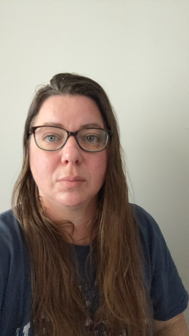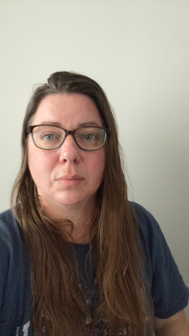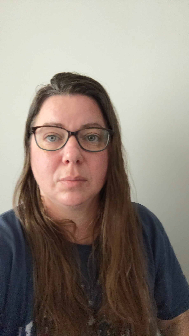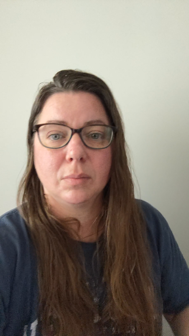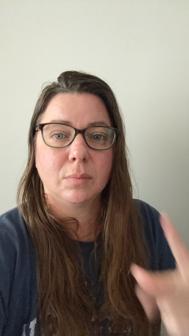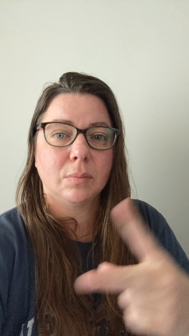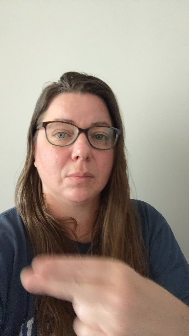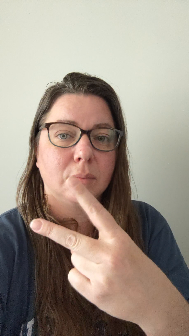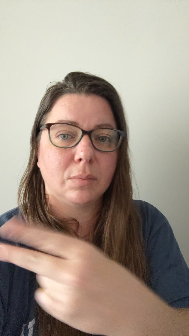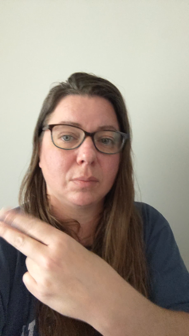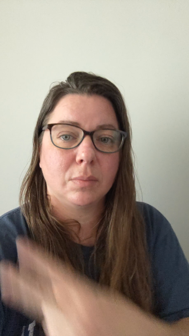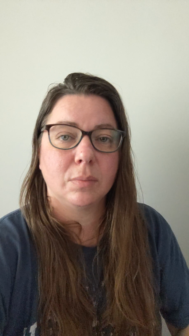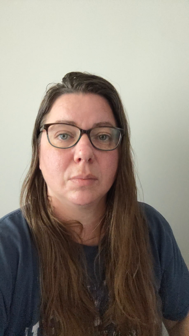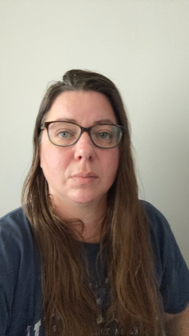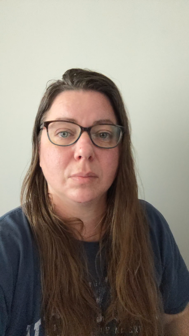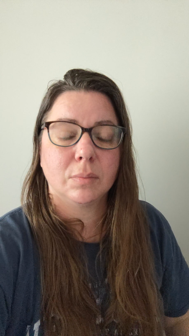sheep